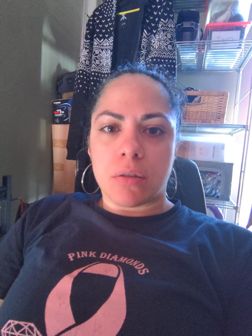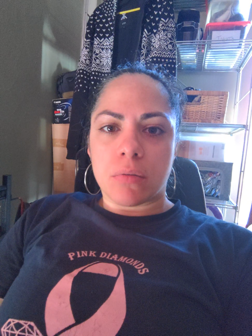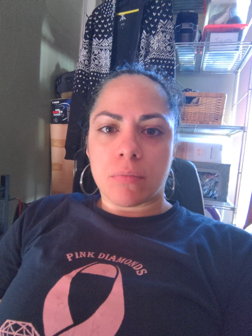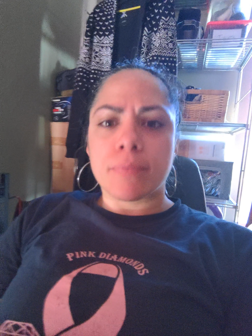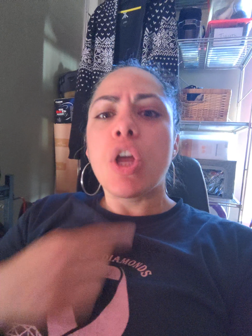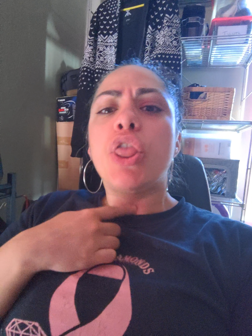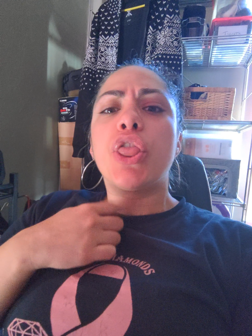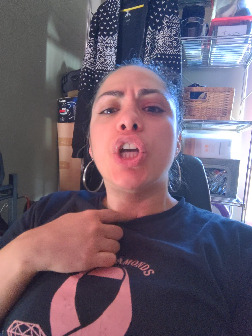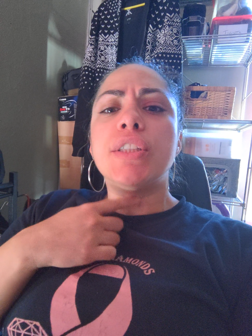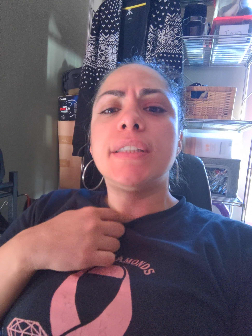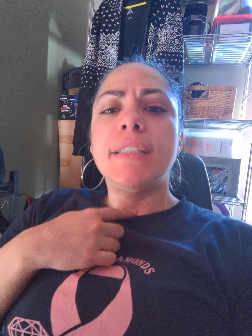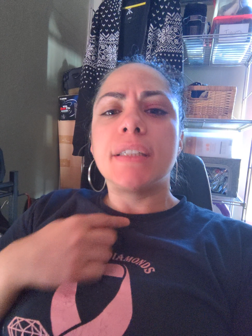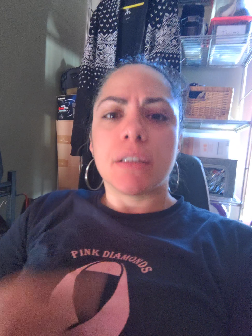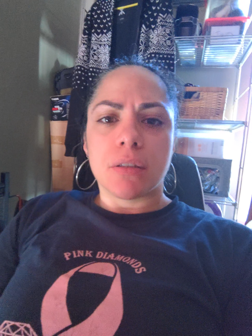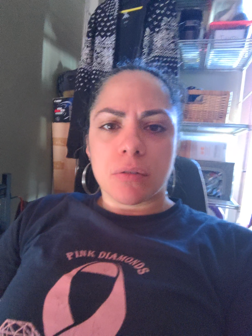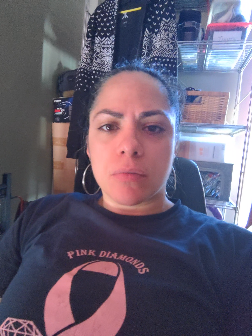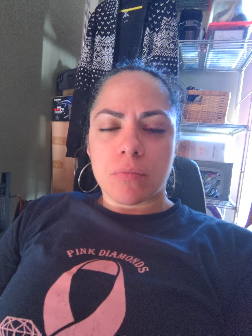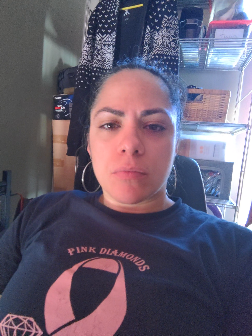thirsty